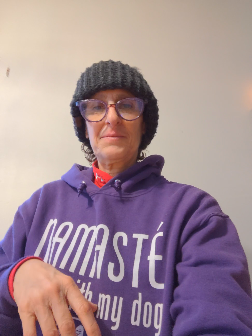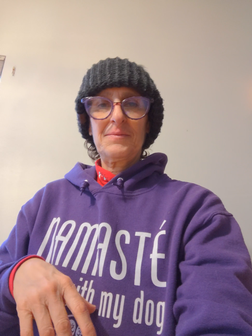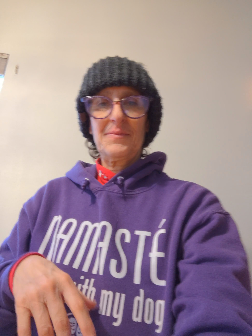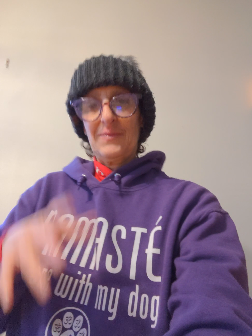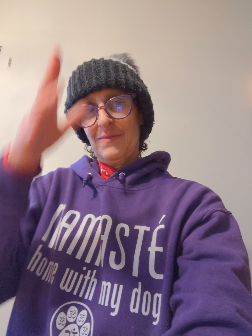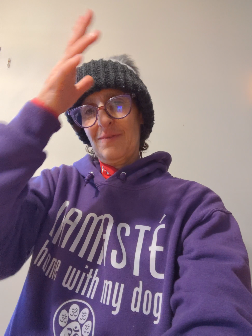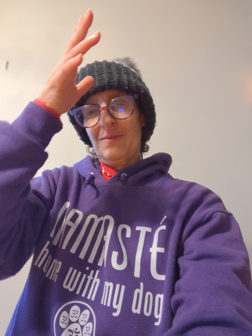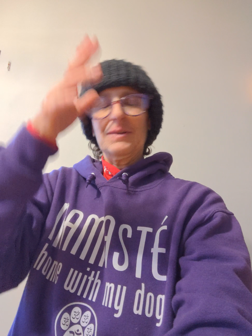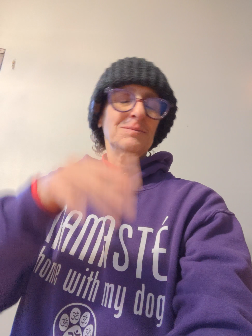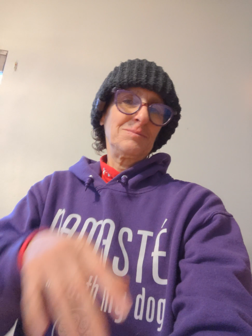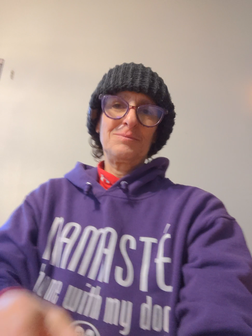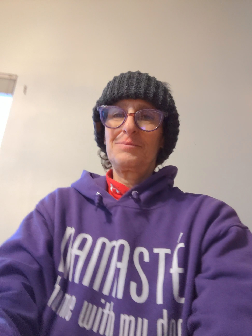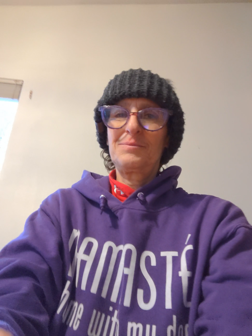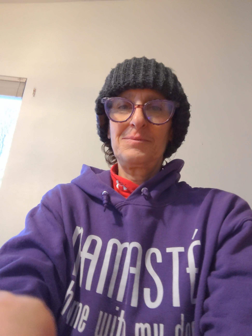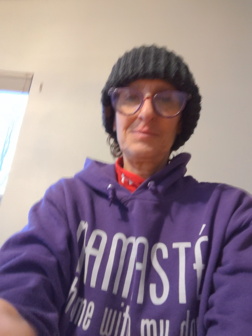dryer